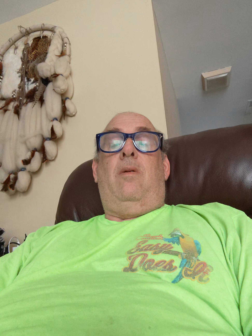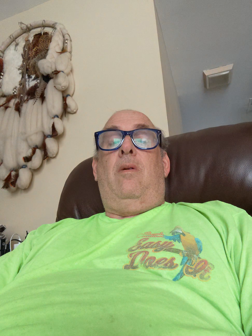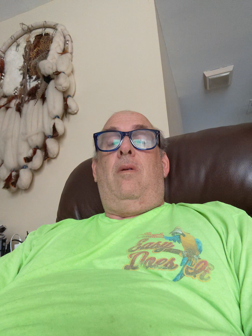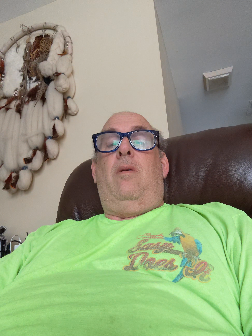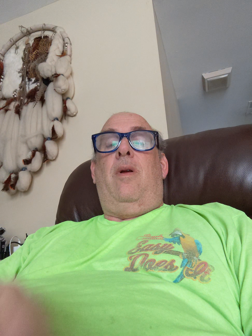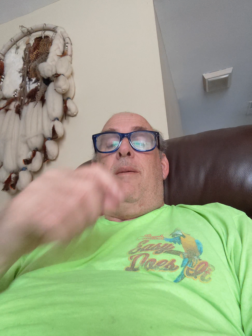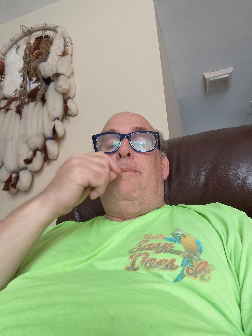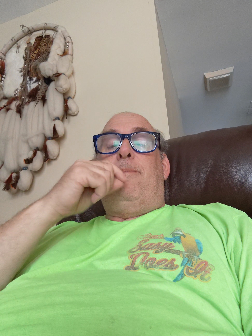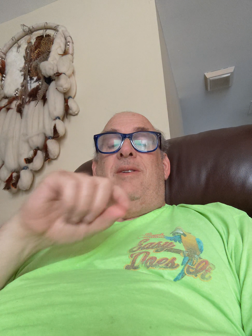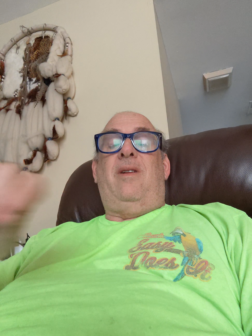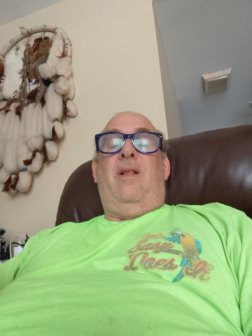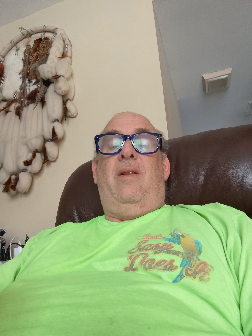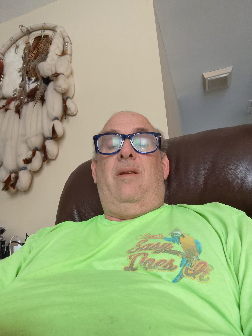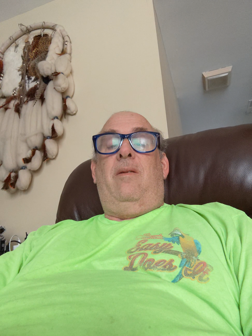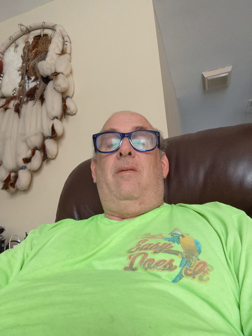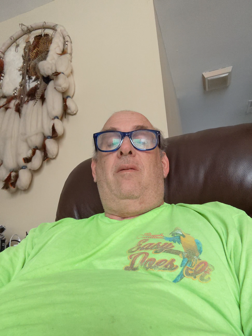pencil